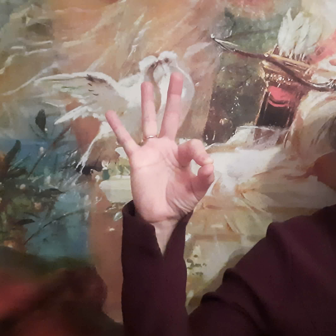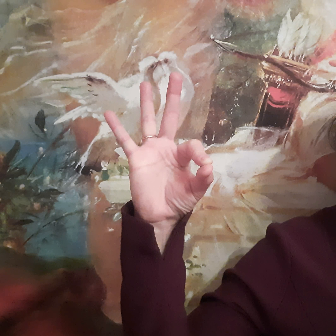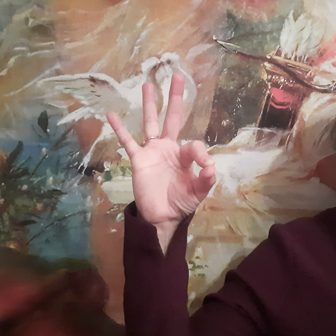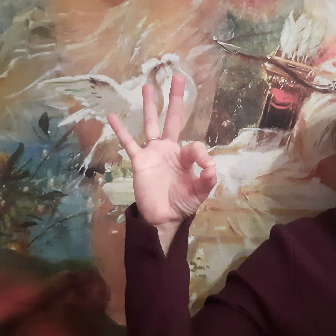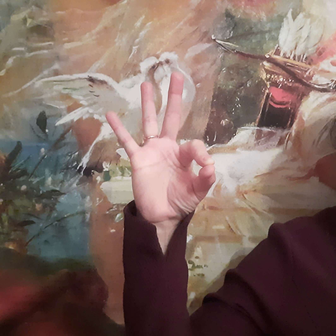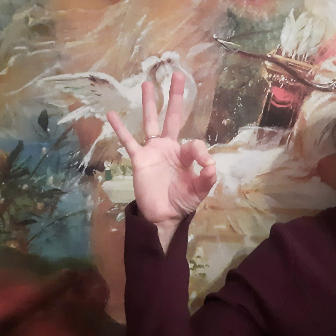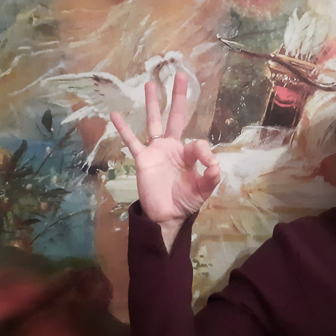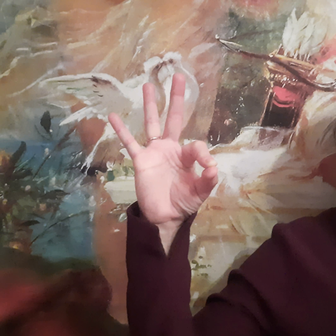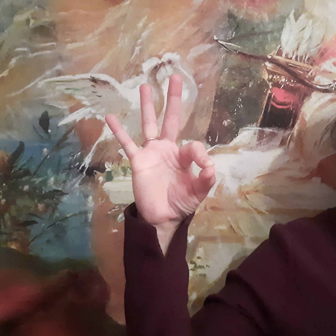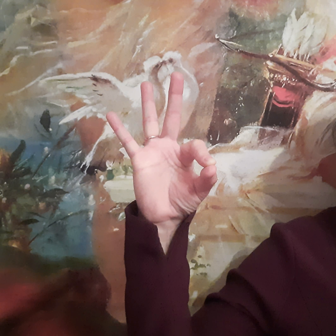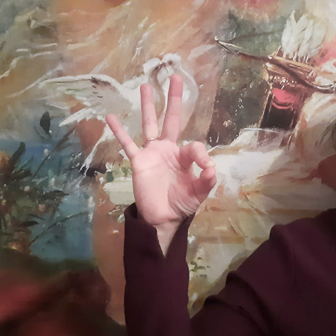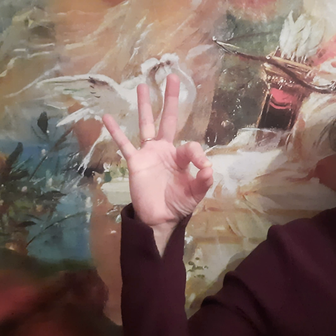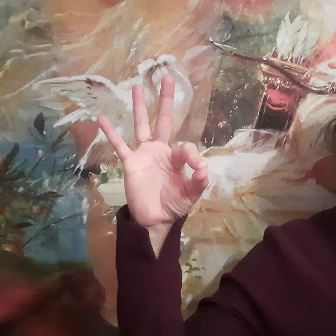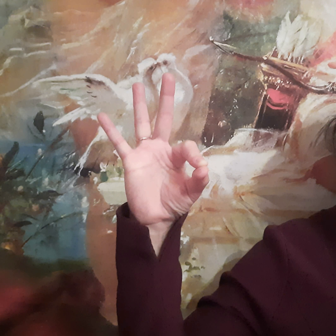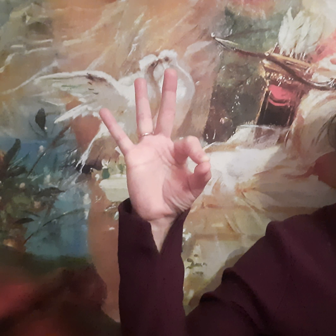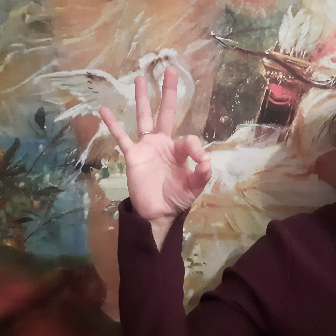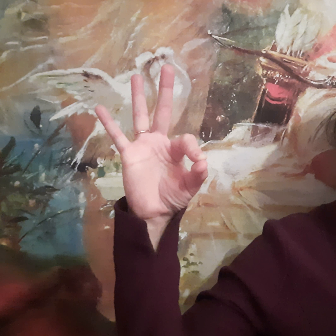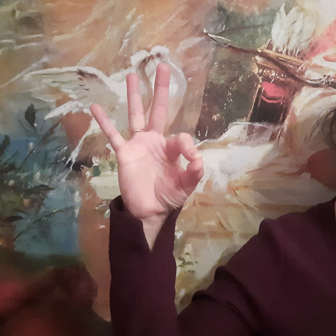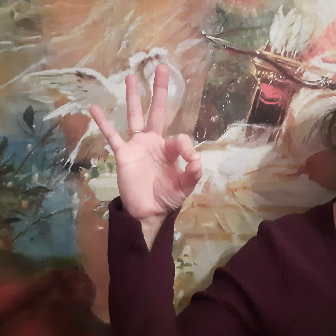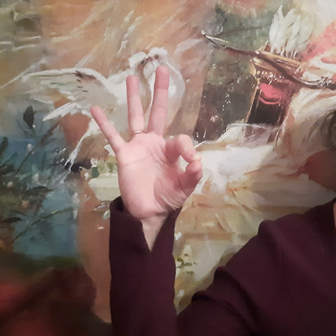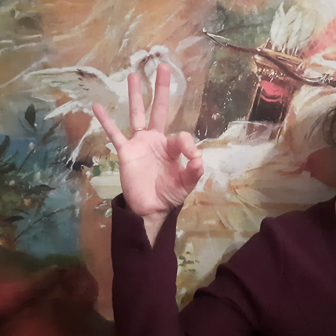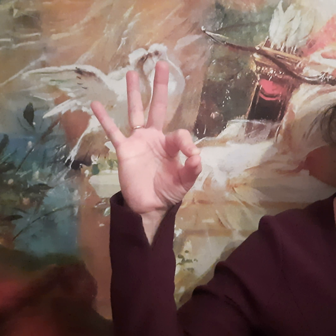О